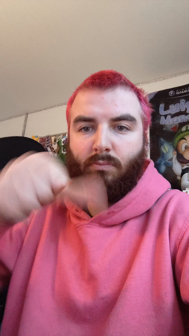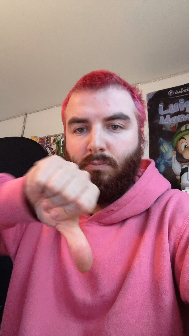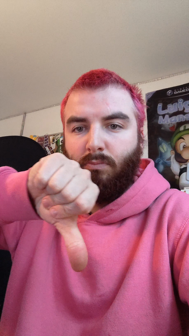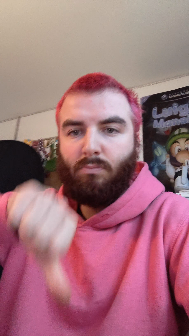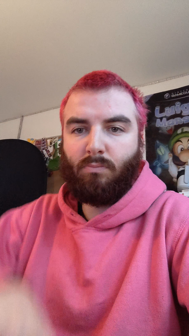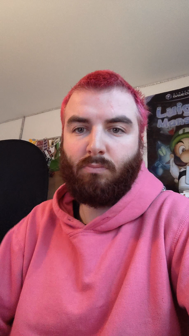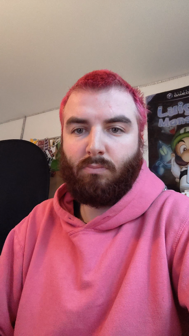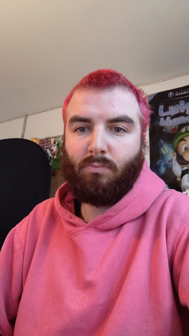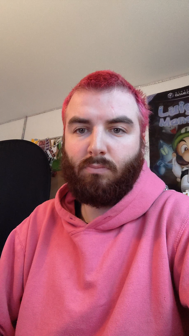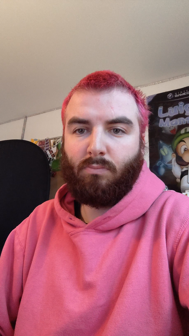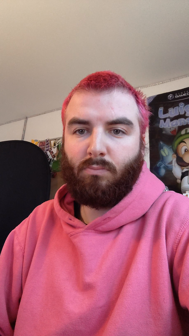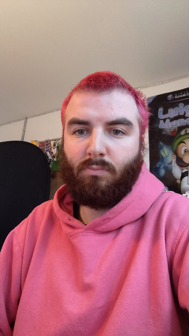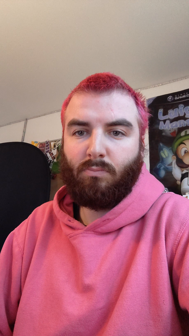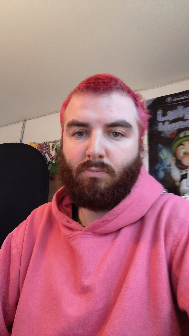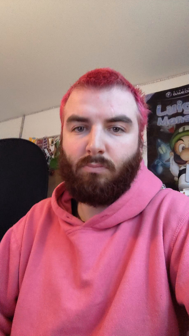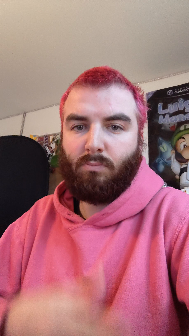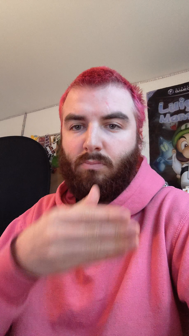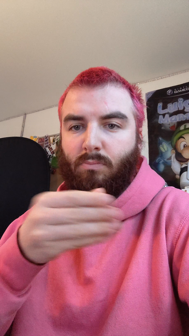and